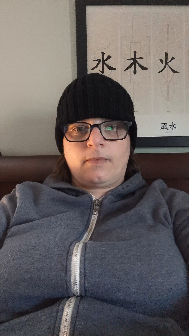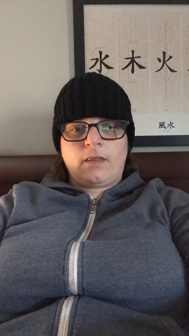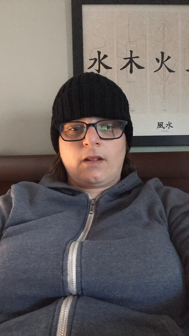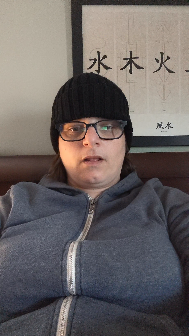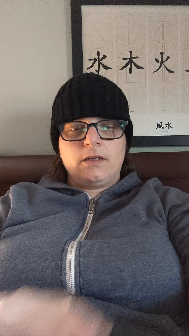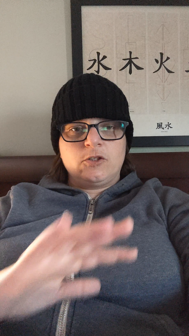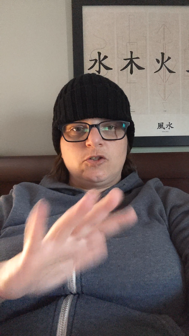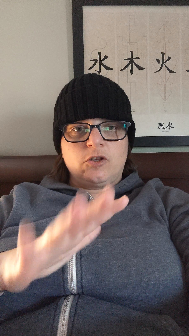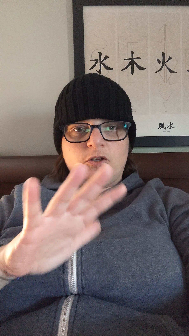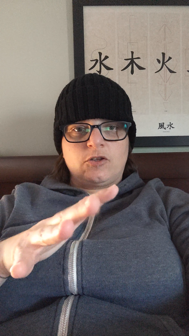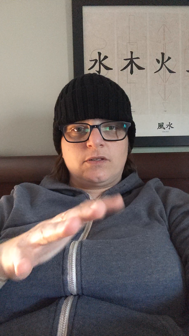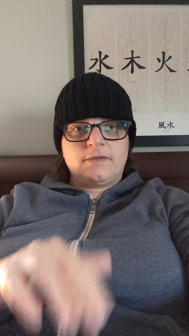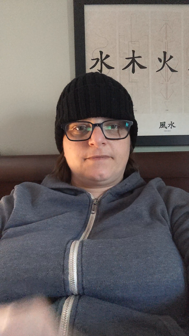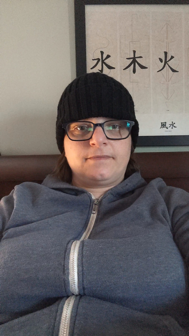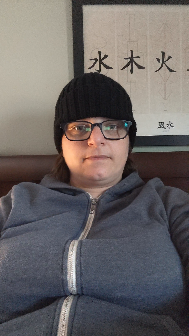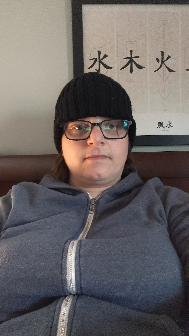cheese